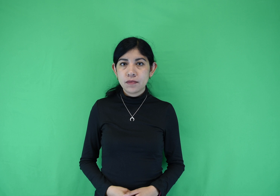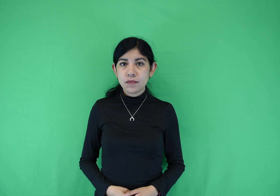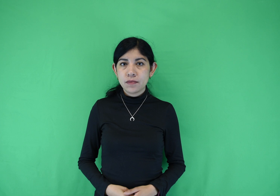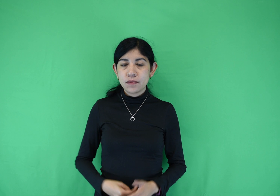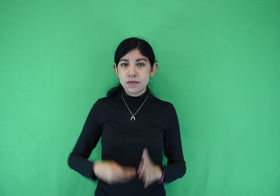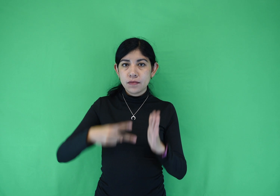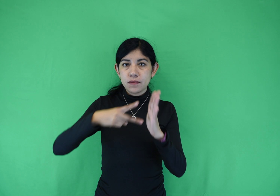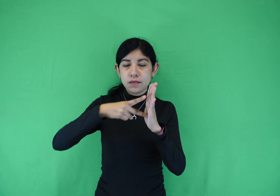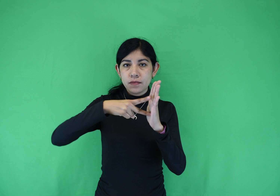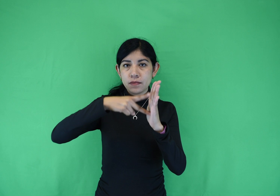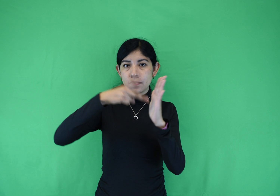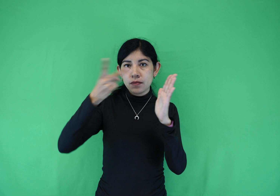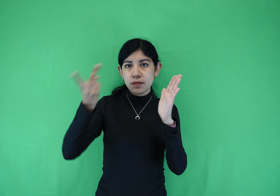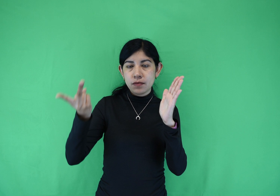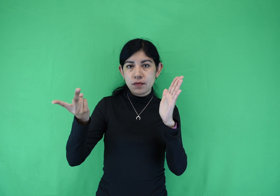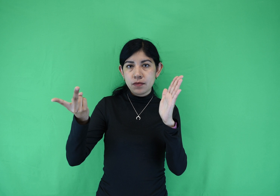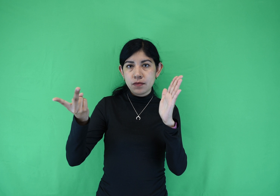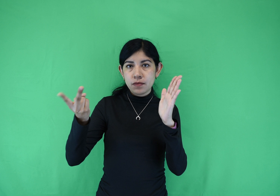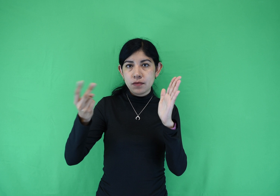otra vez